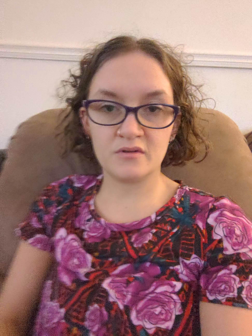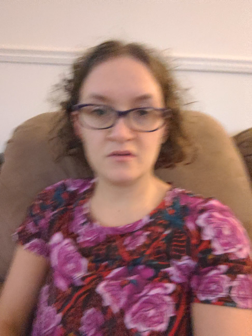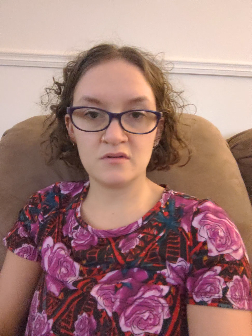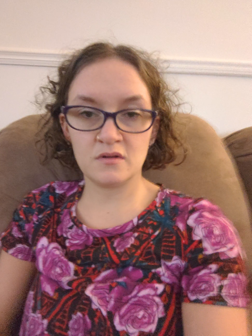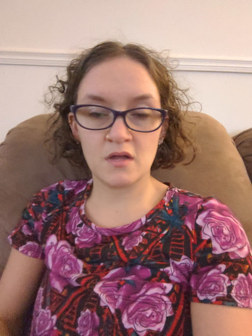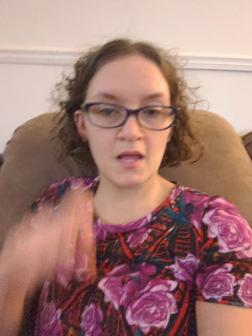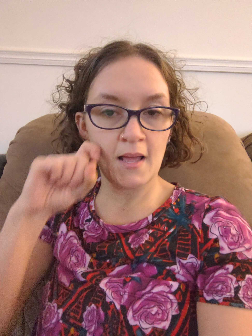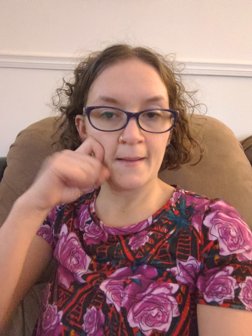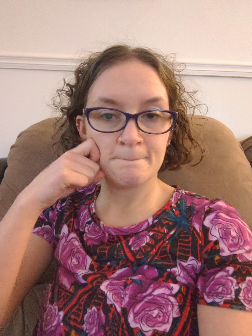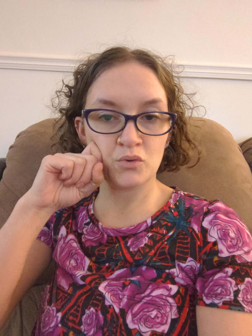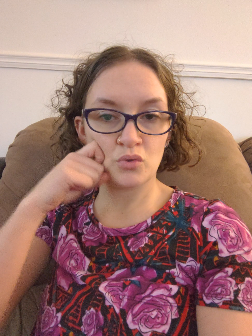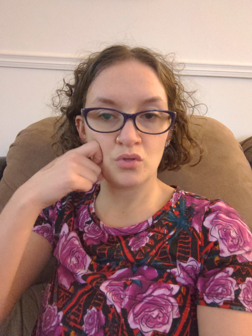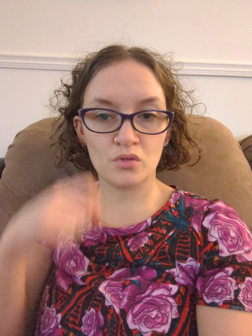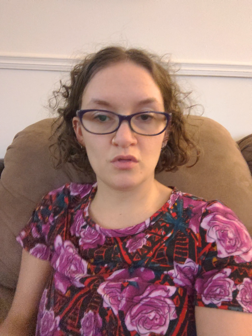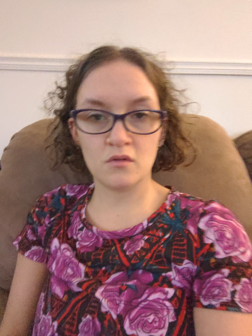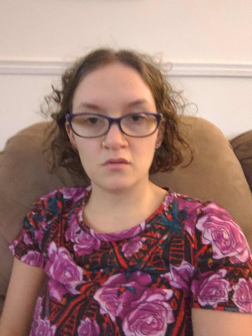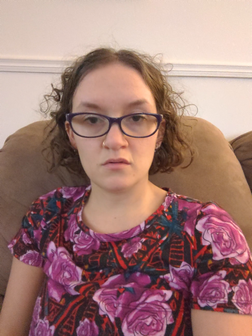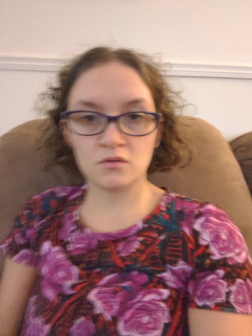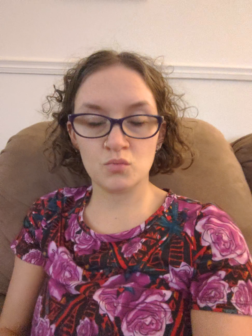apple